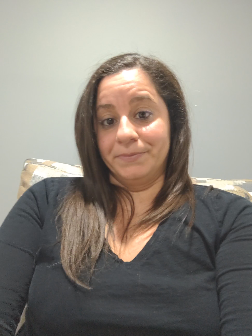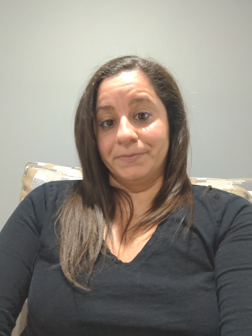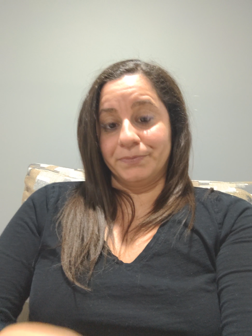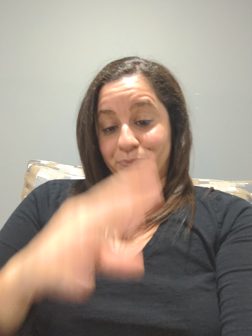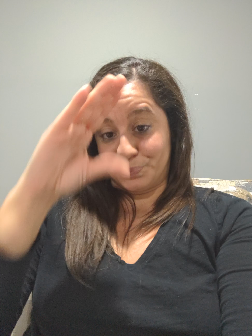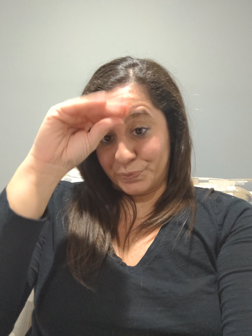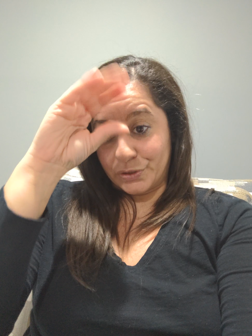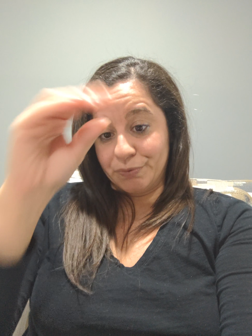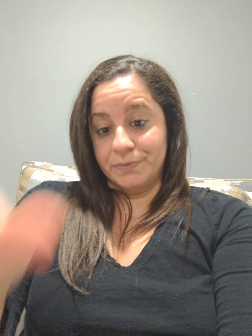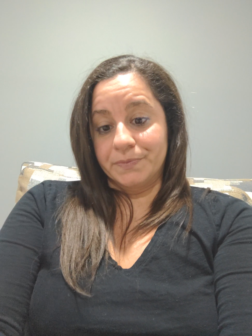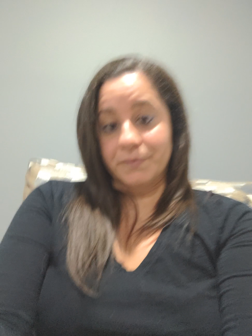boy